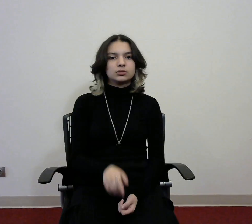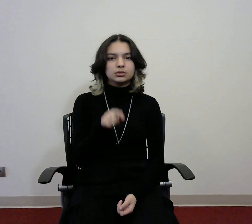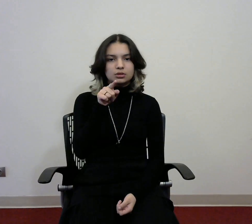sən